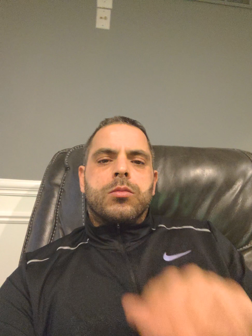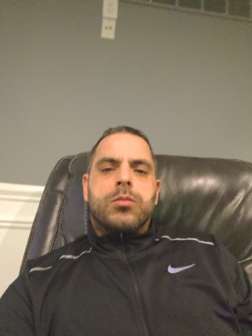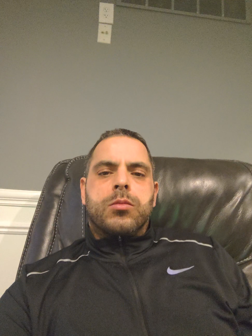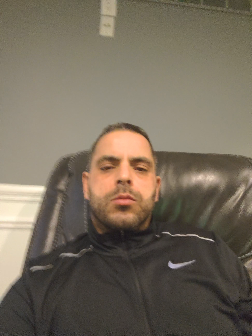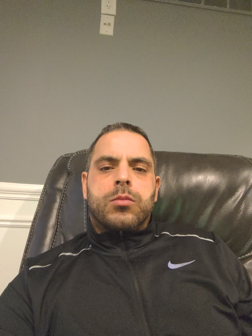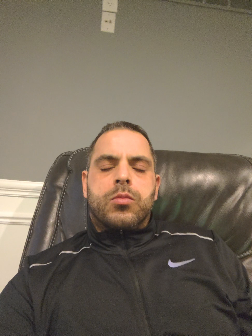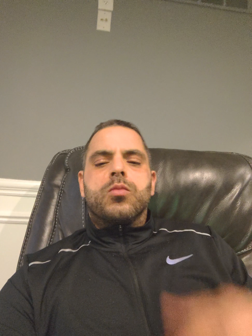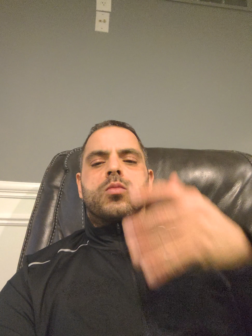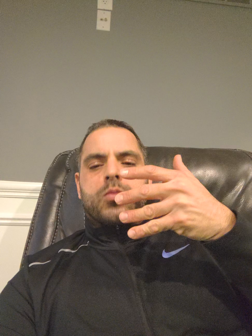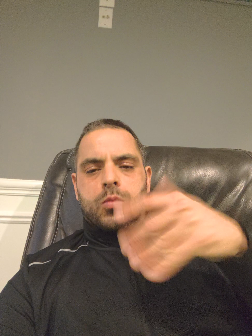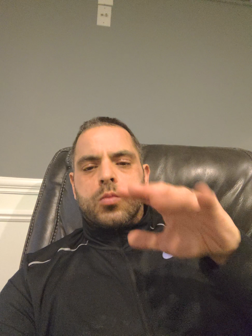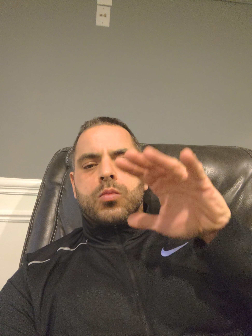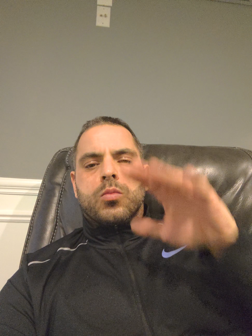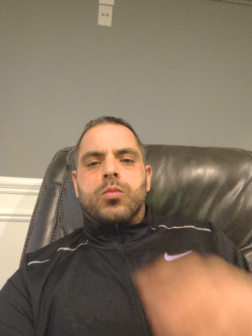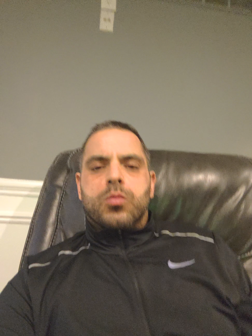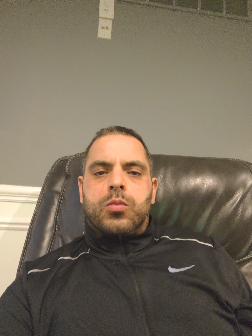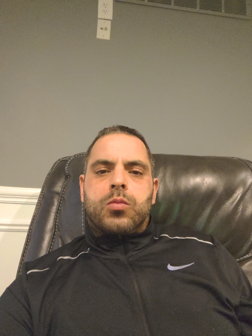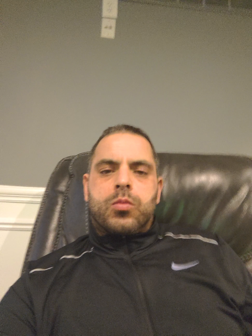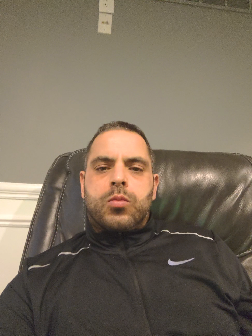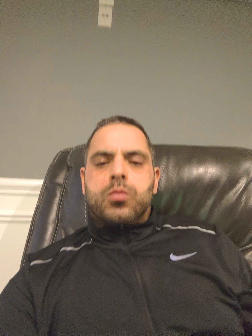finish